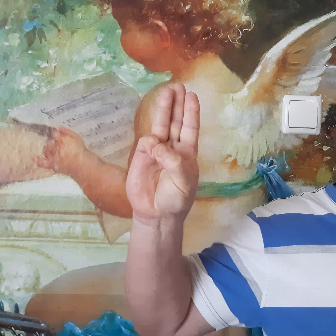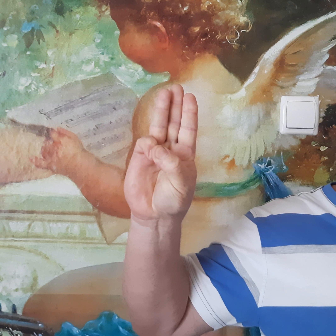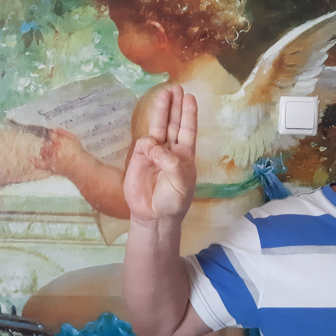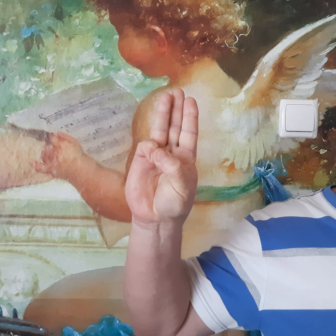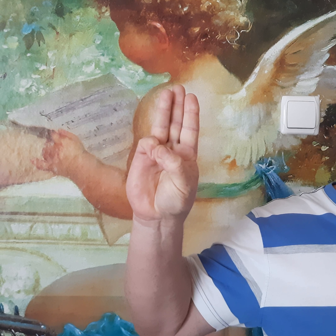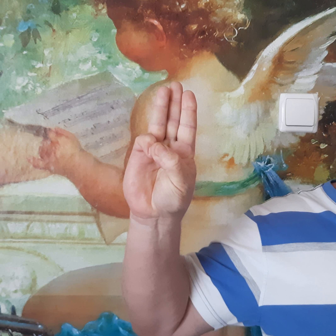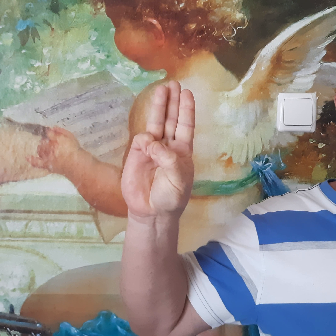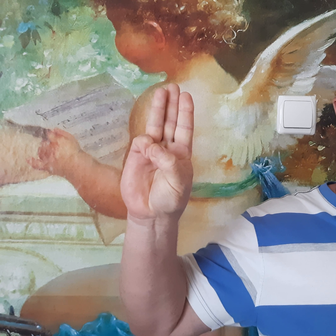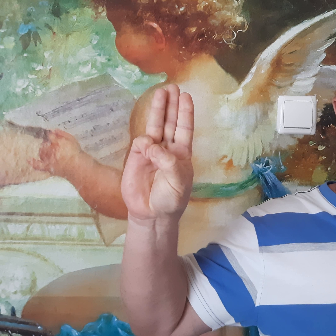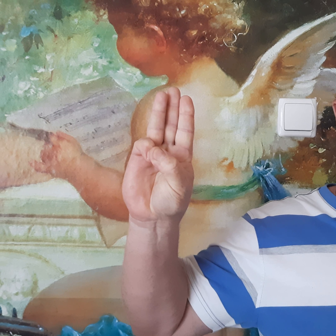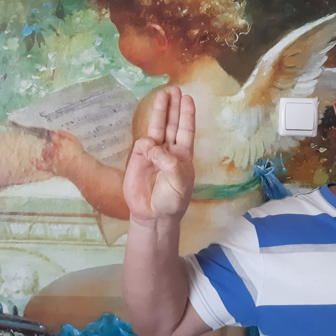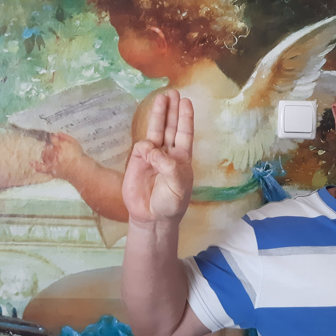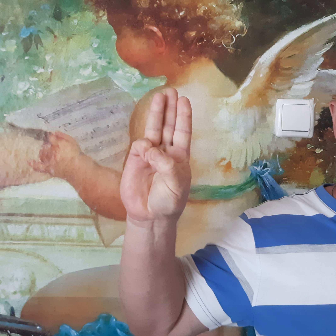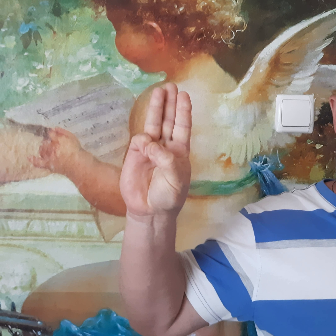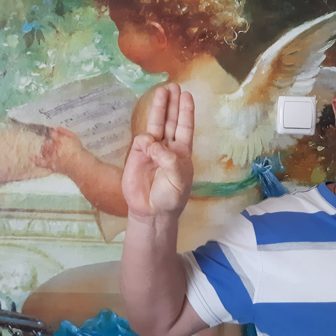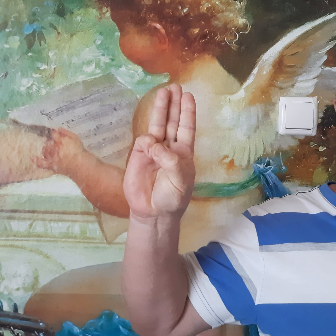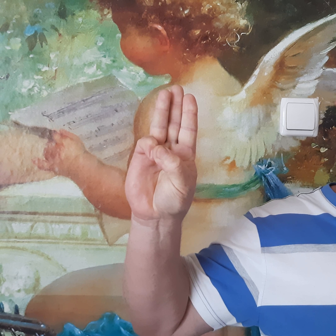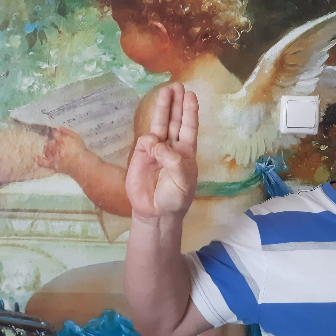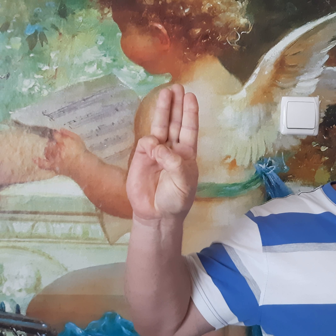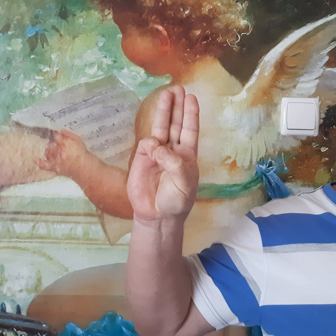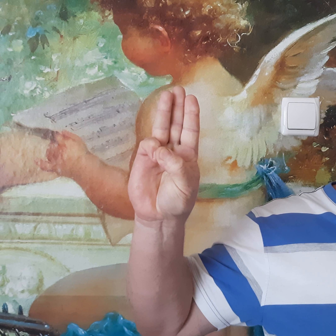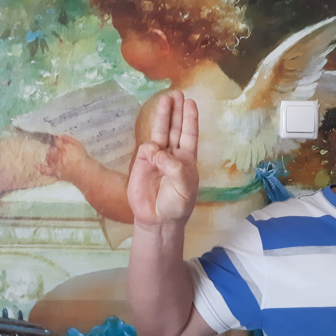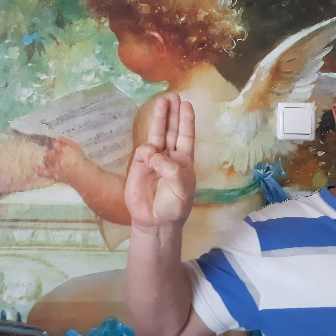Ш